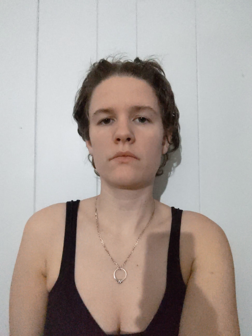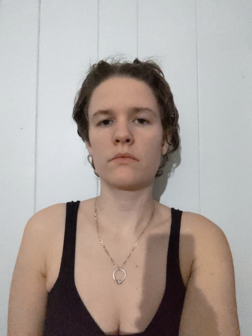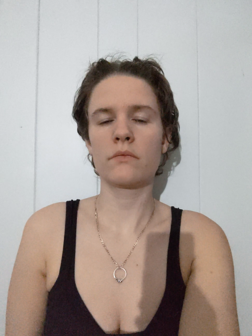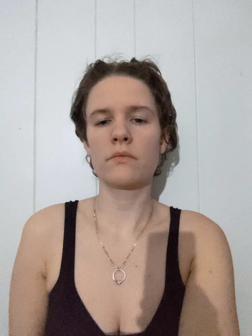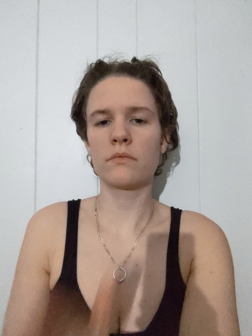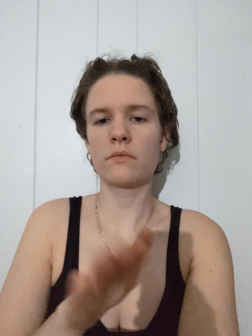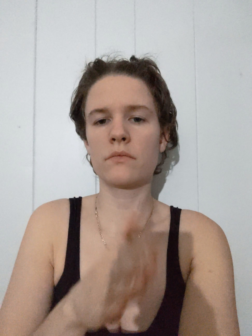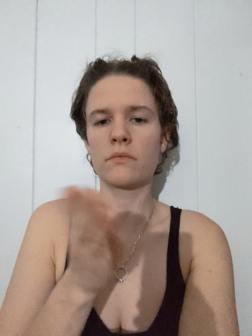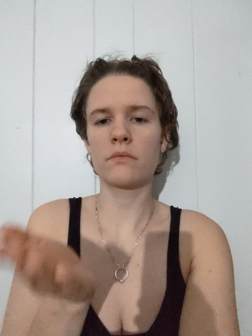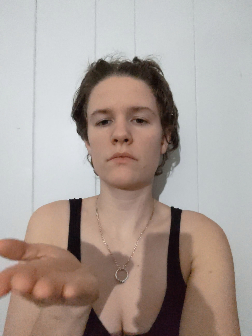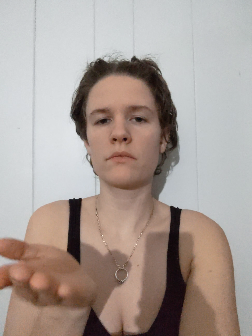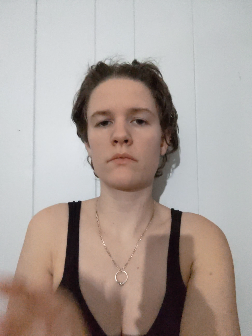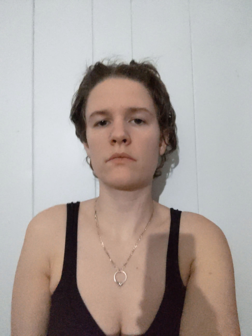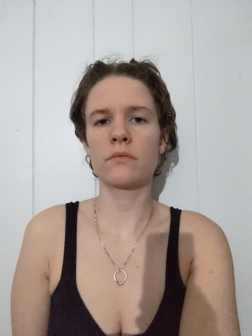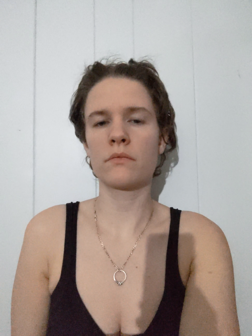book